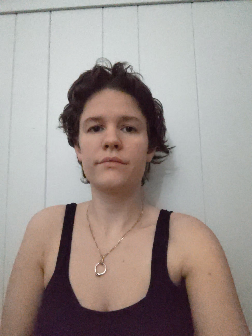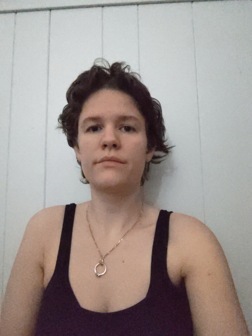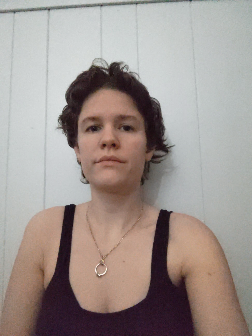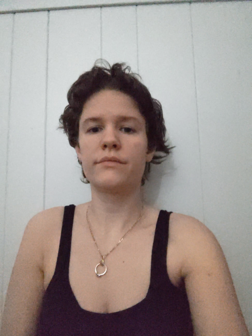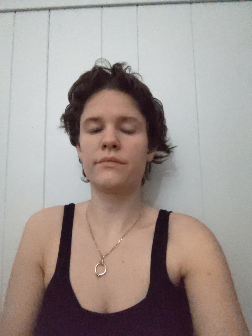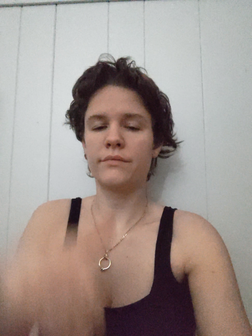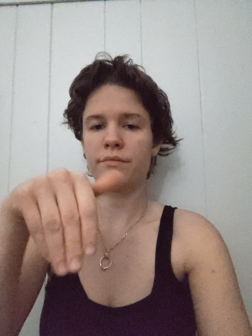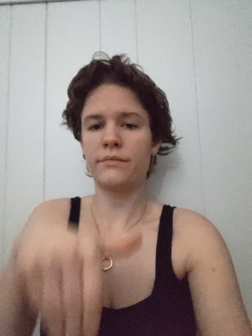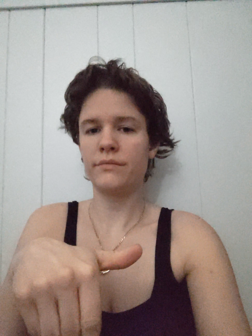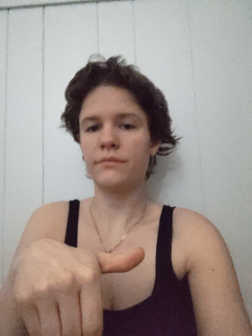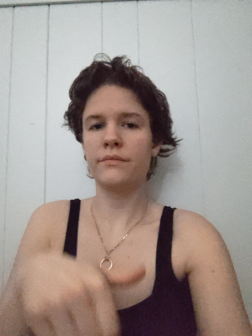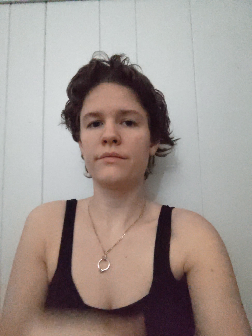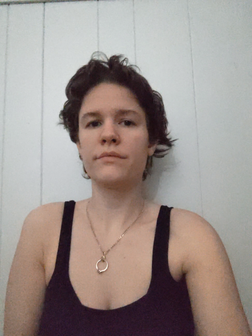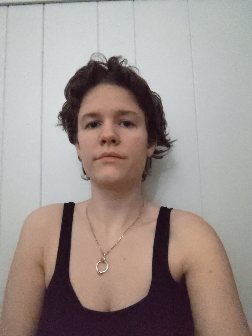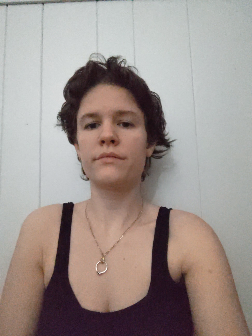night